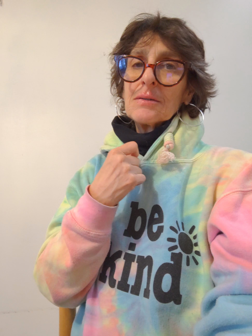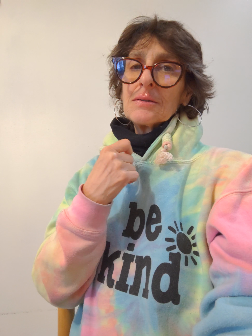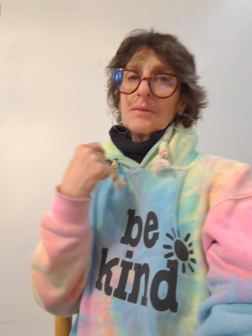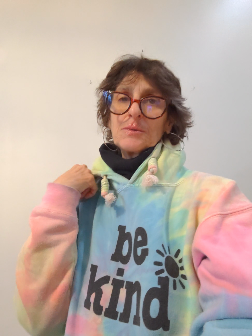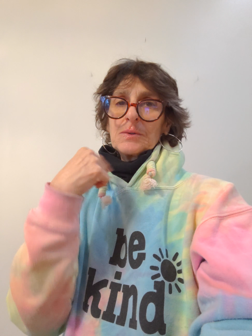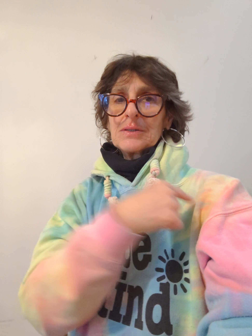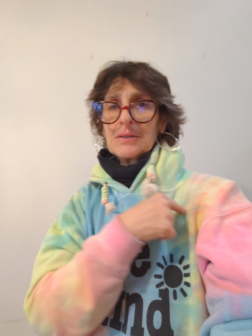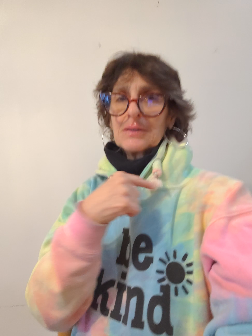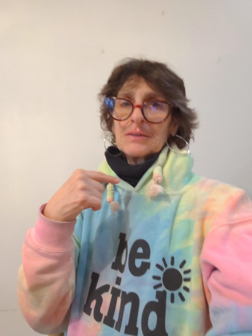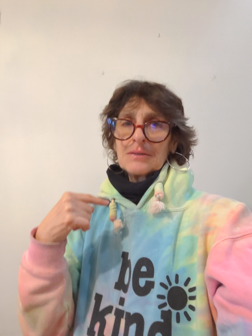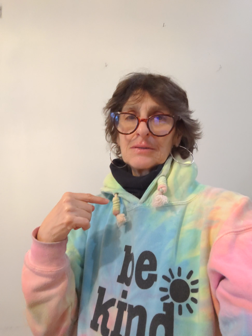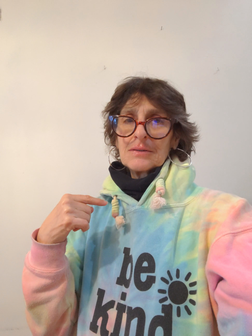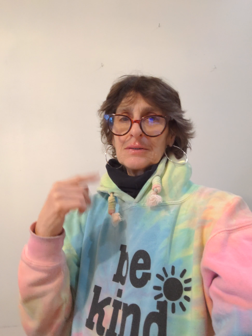we